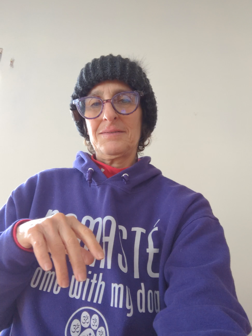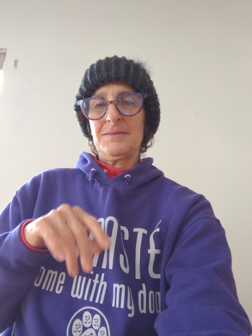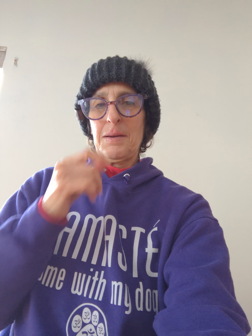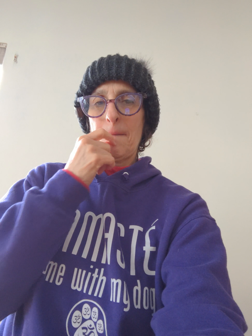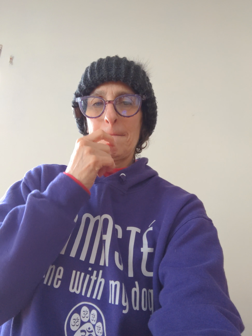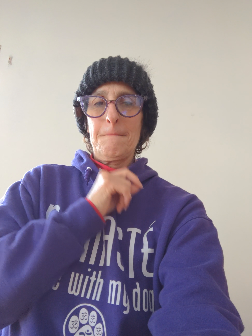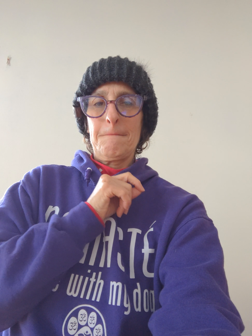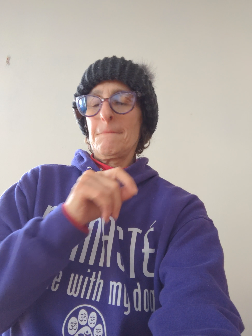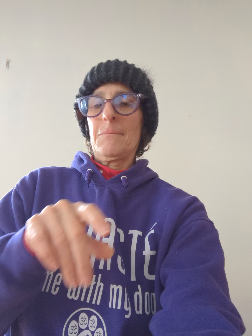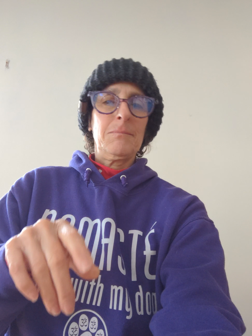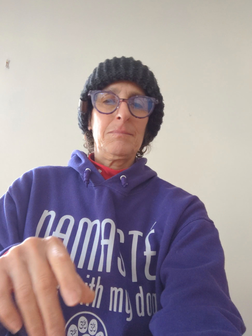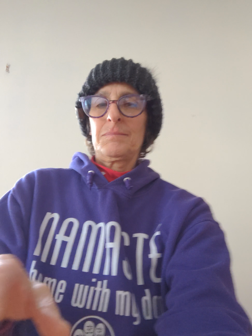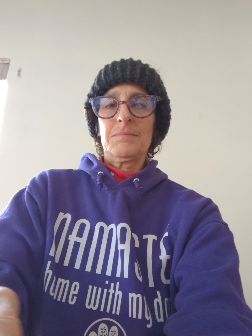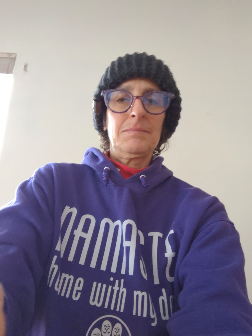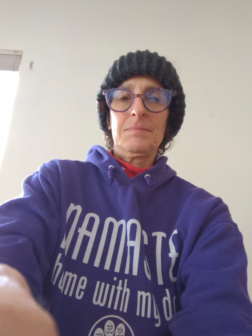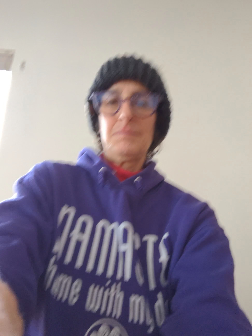pen